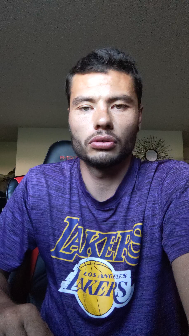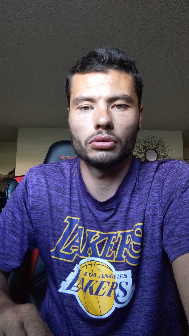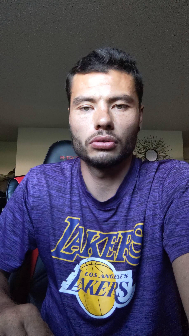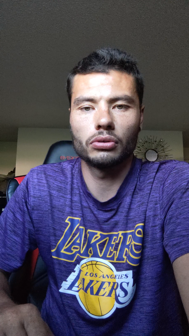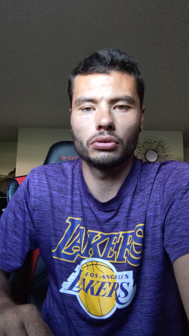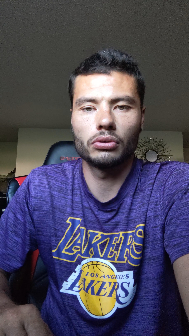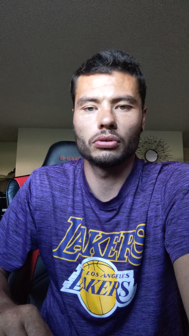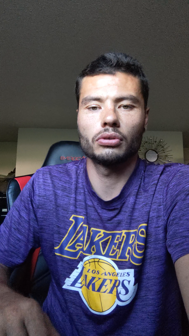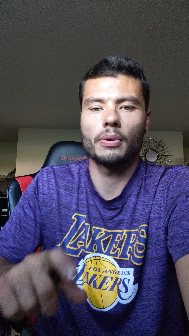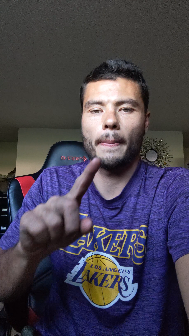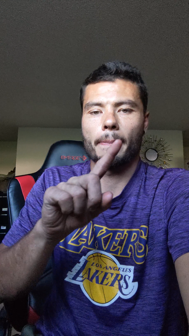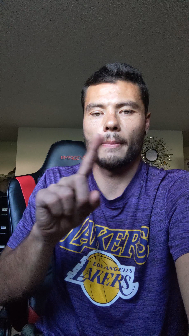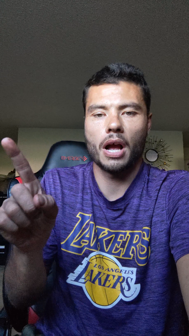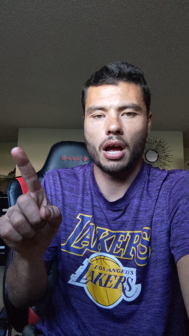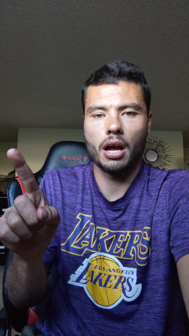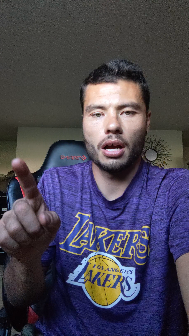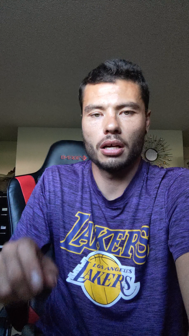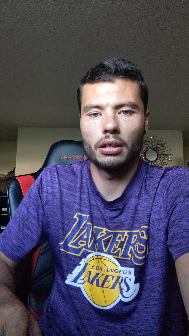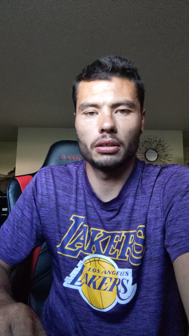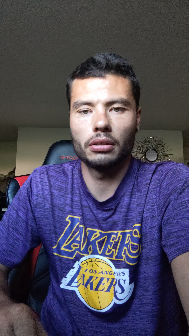but